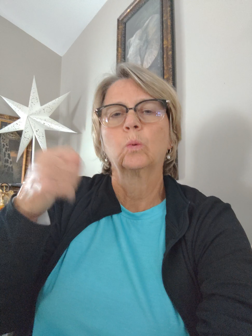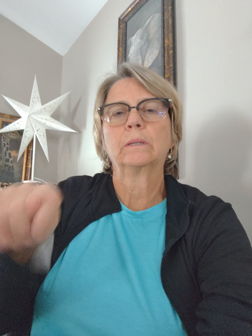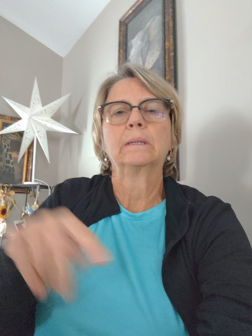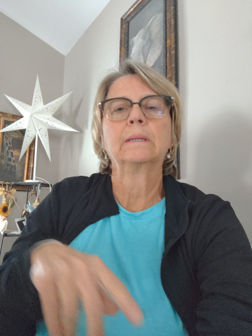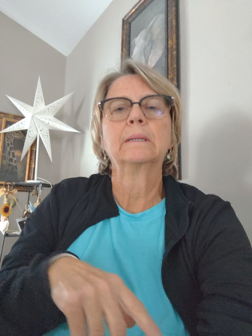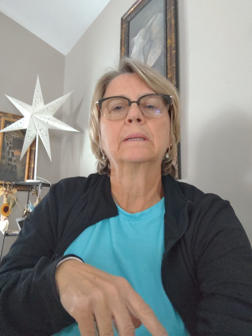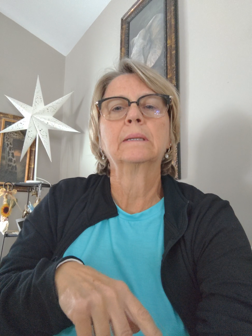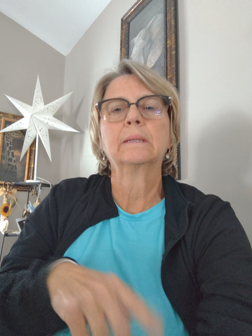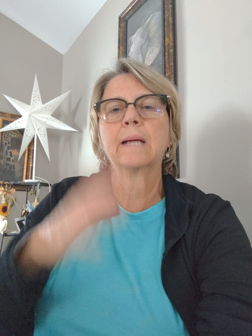toy